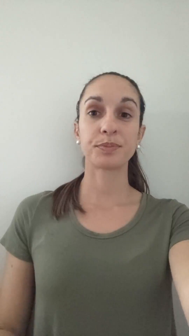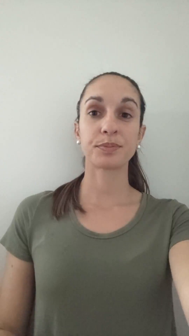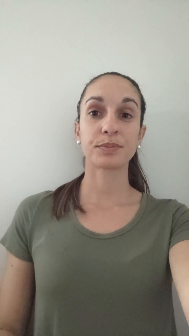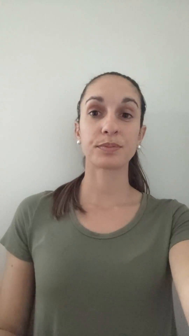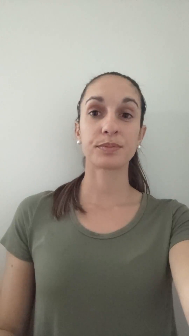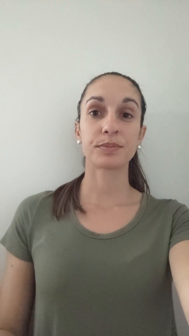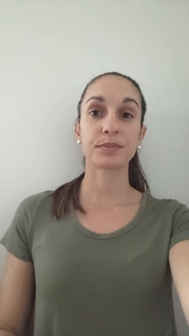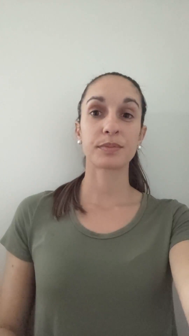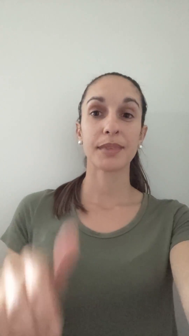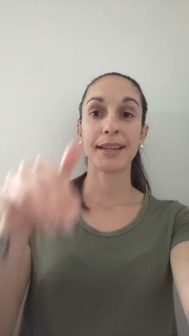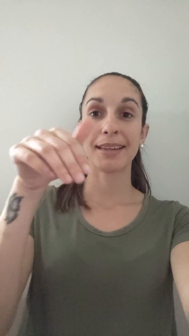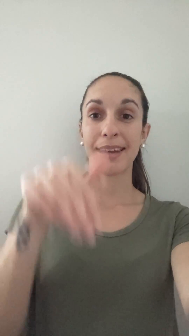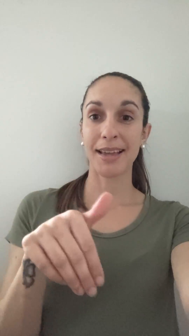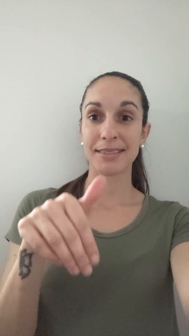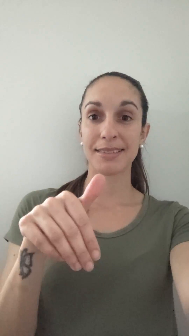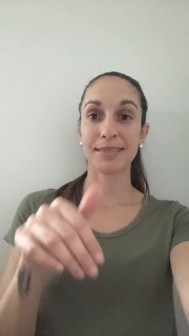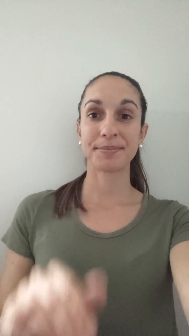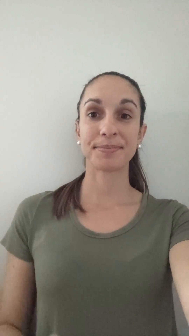night night